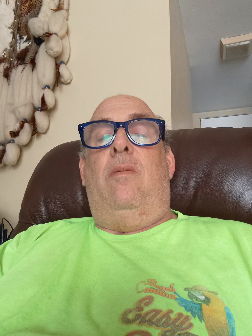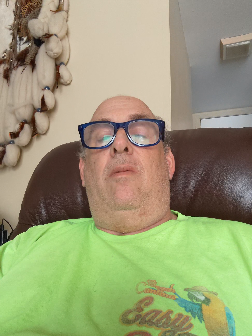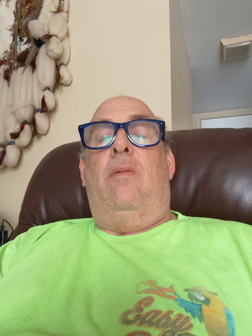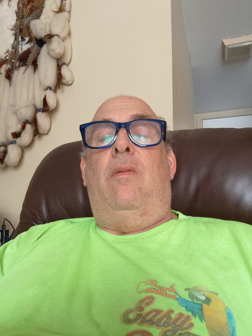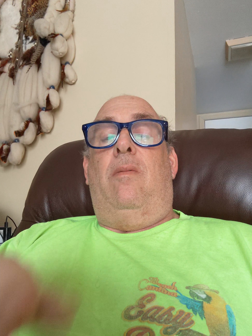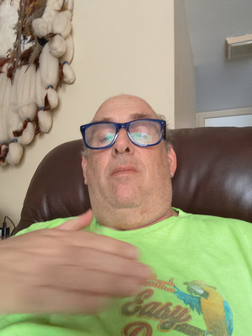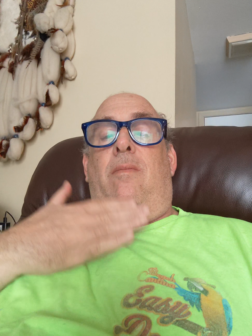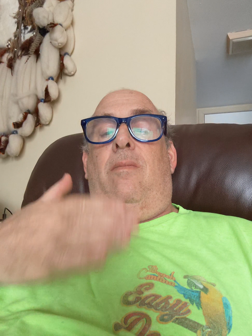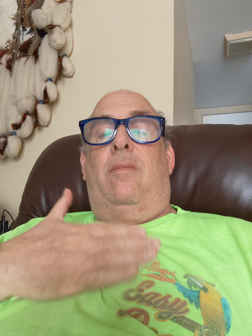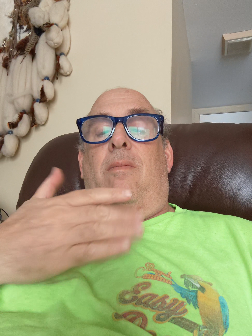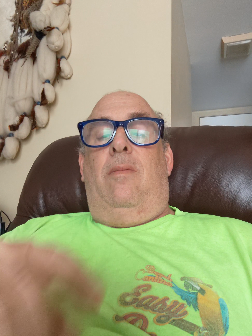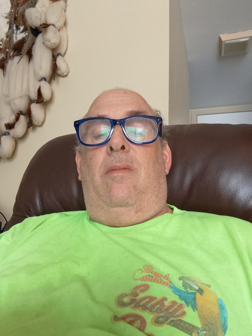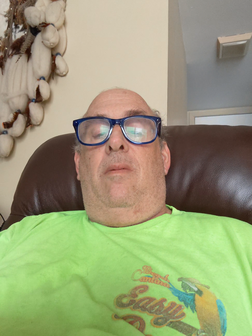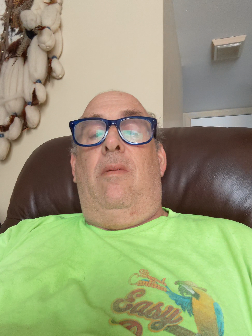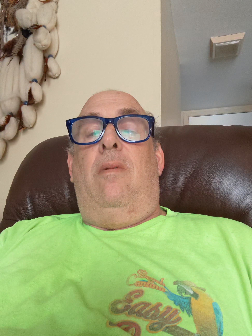happy